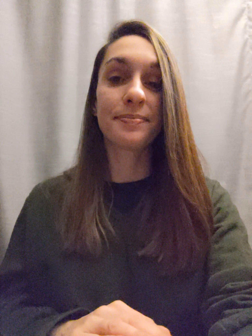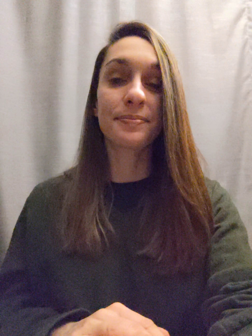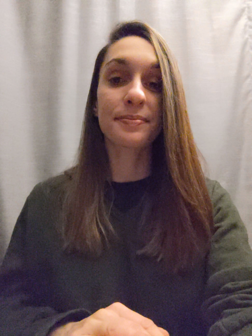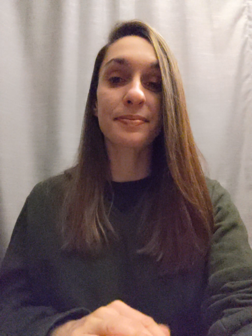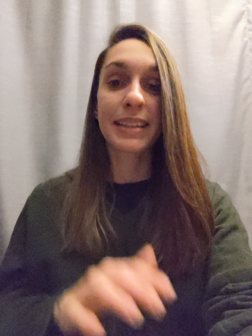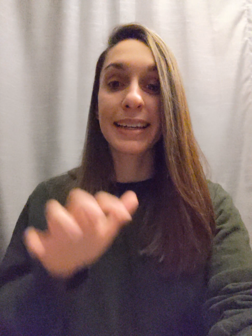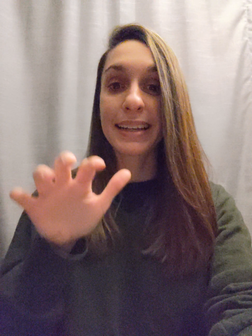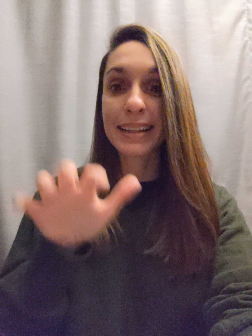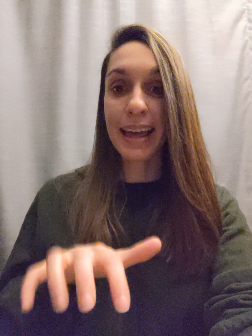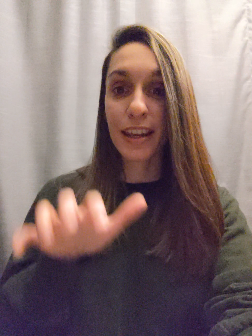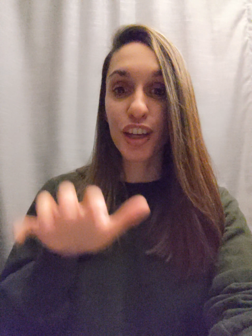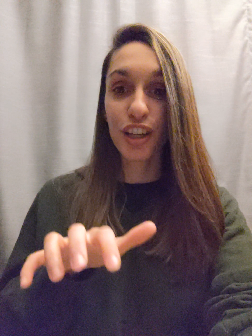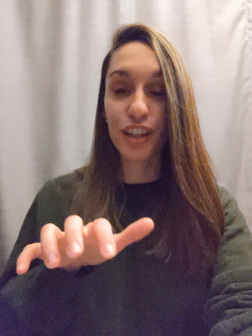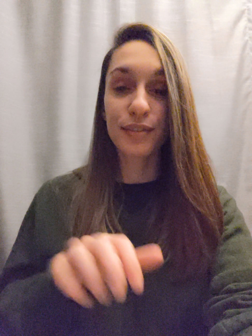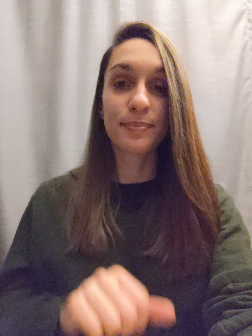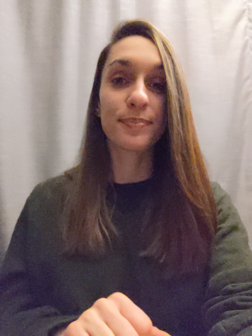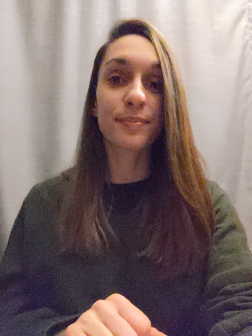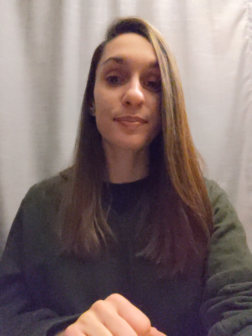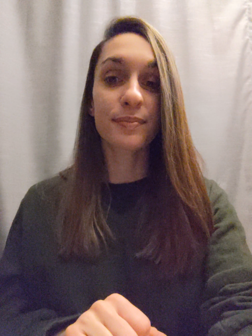alligator